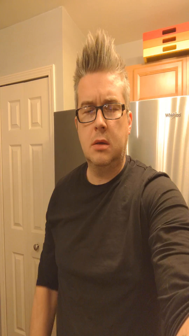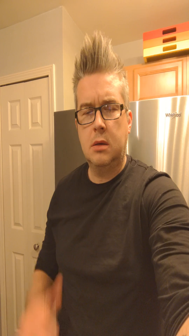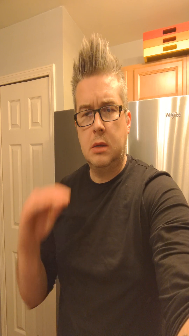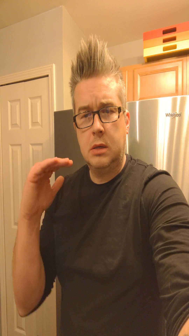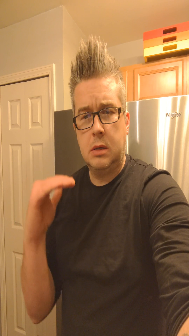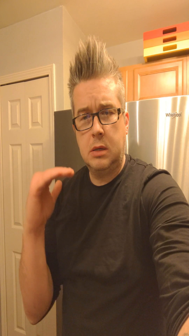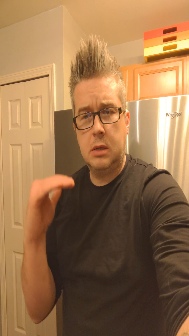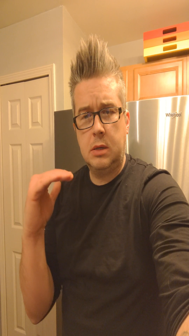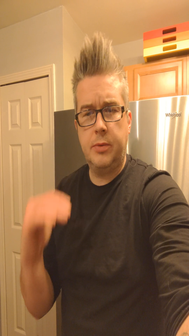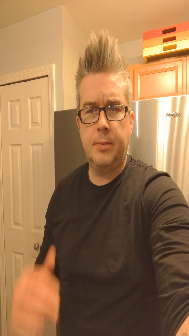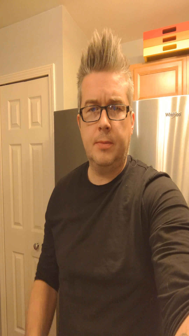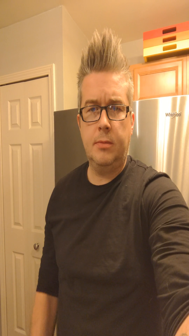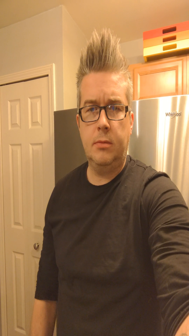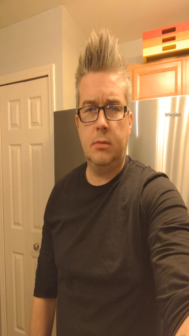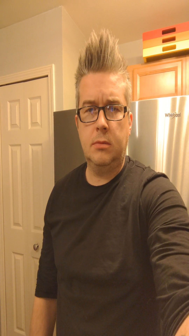child